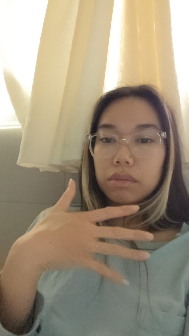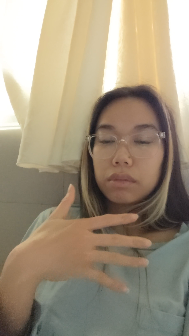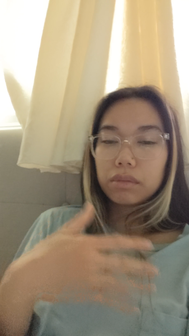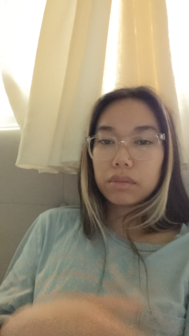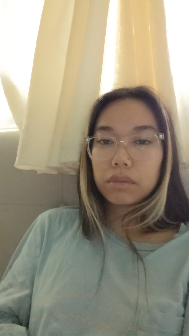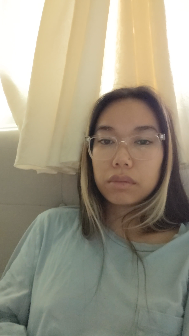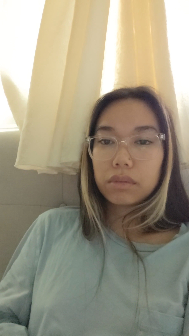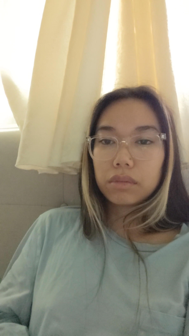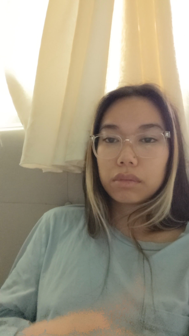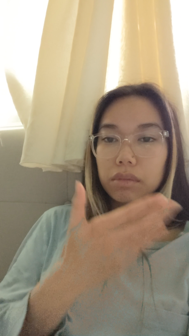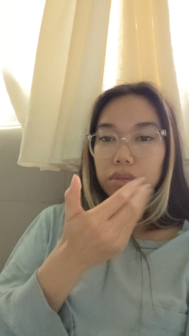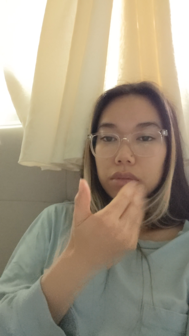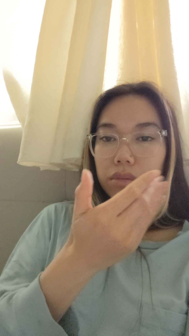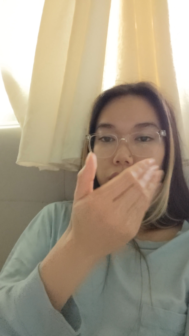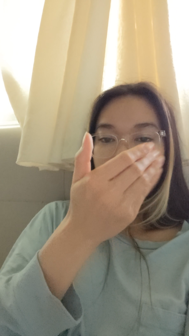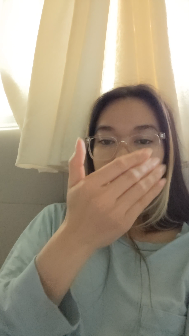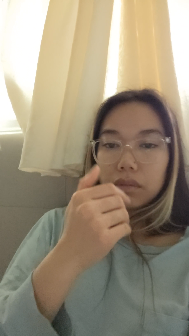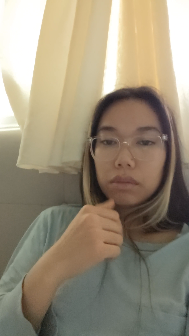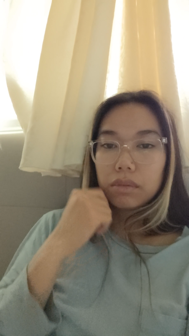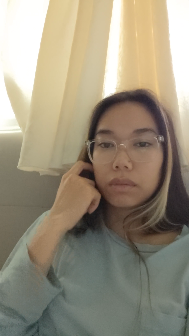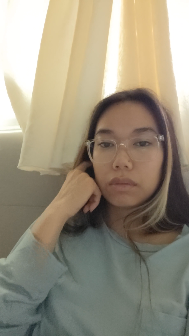butterfly